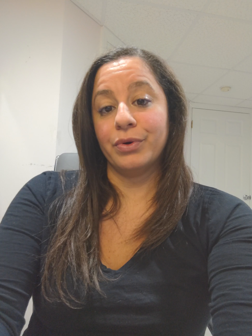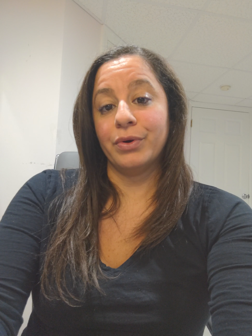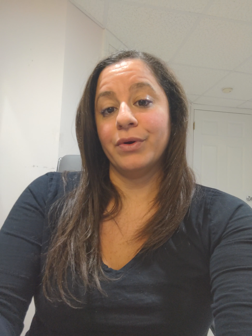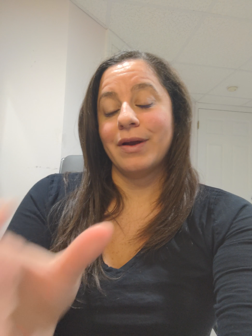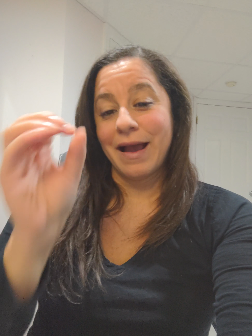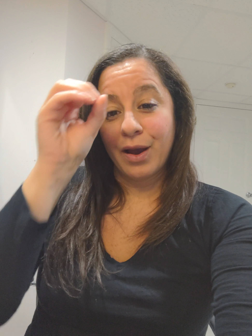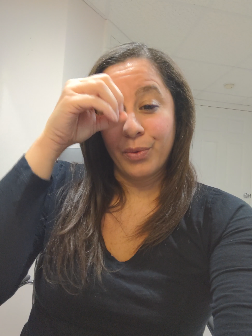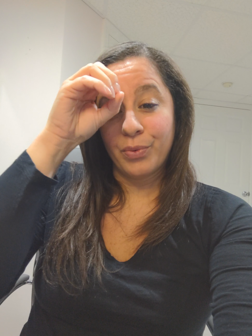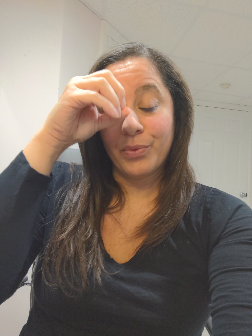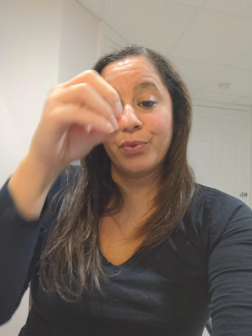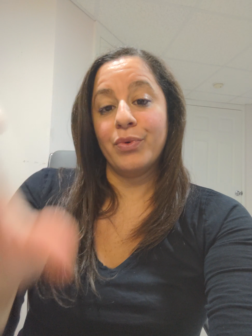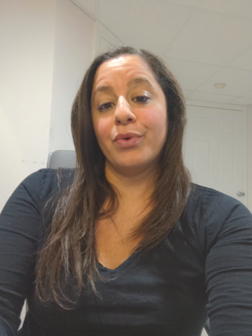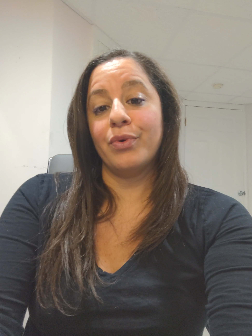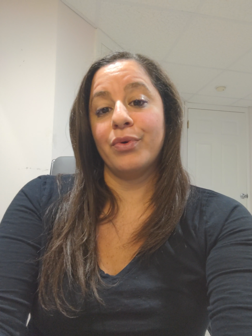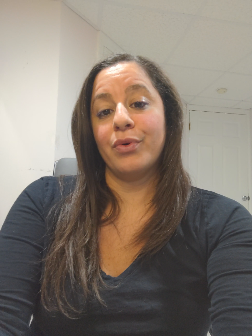owl